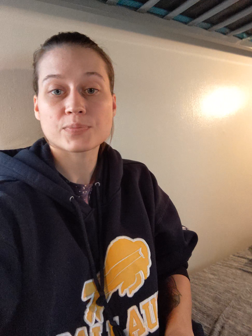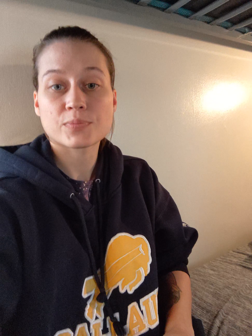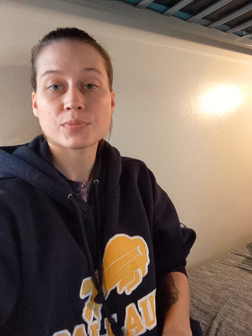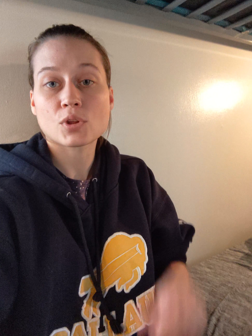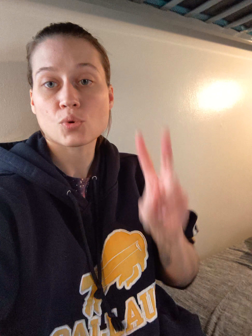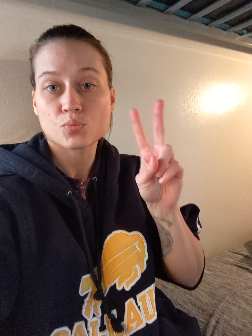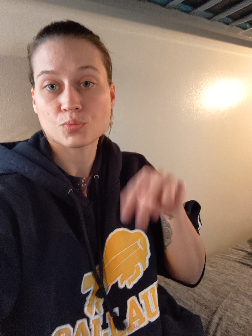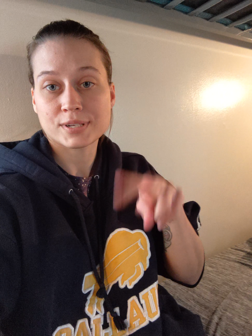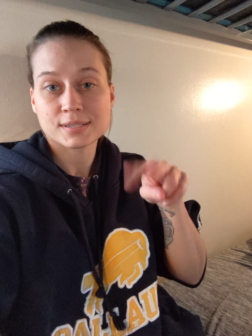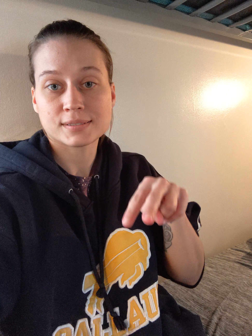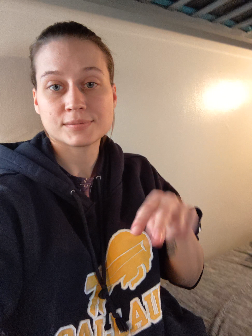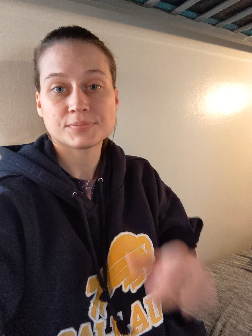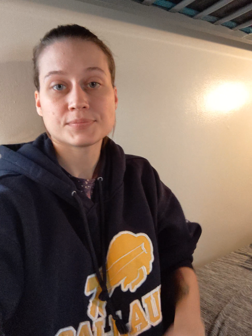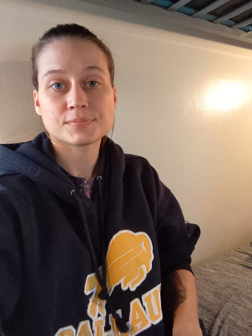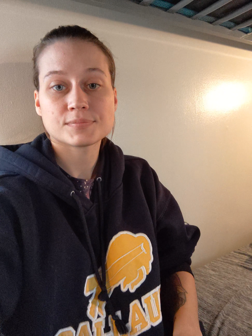read